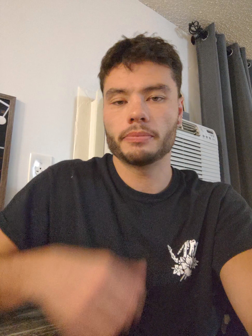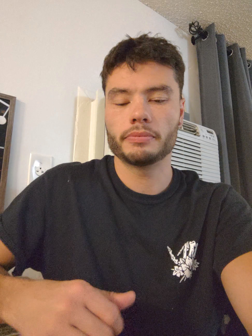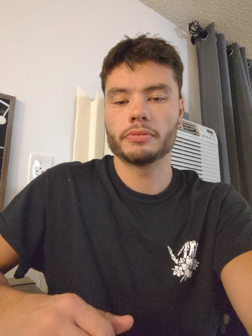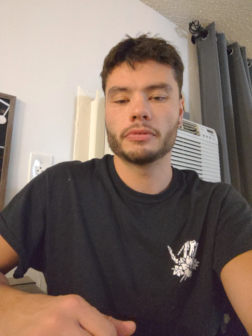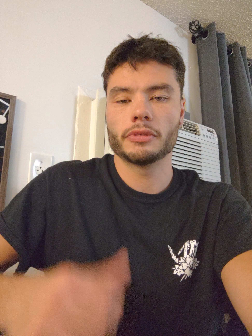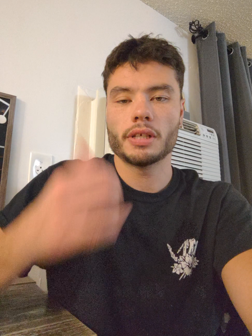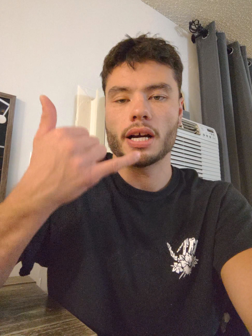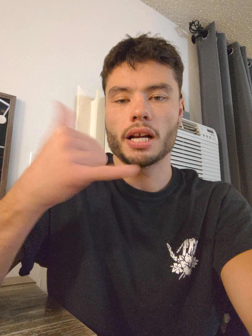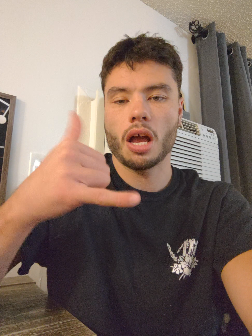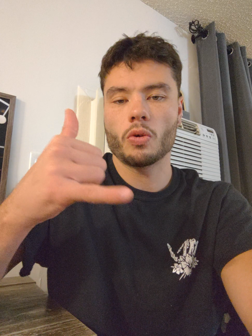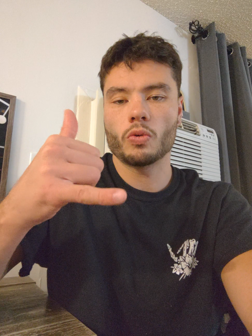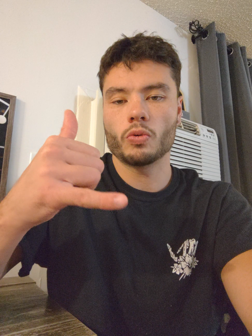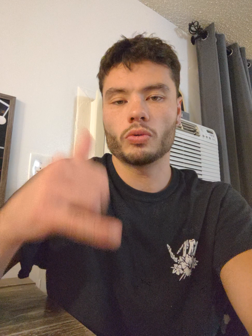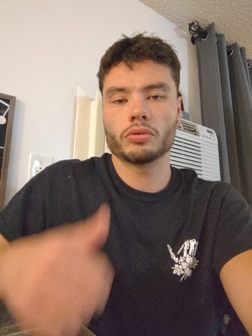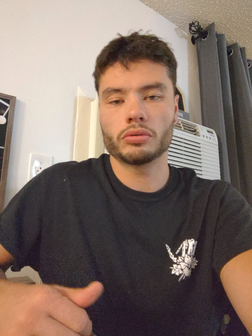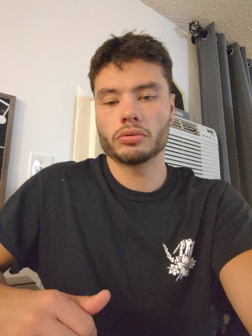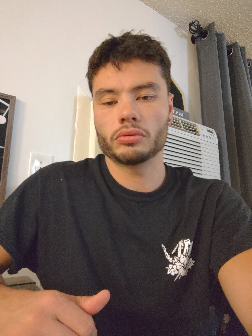yellow